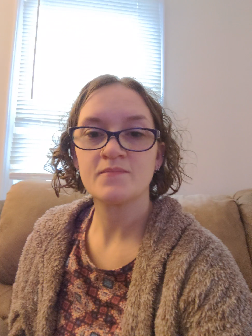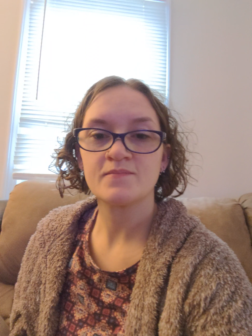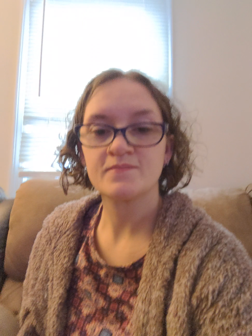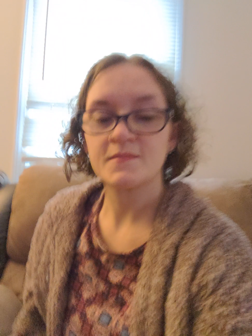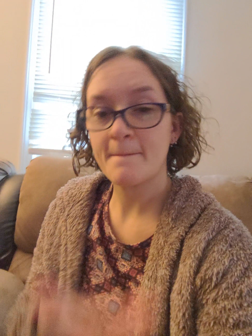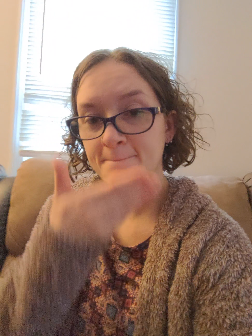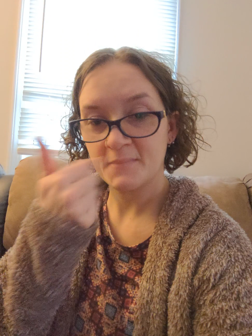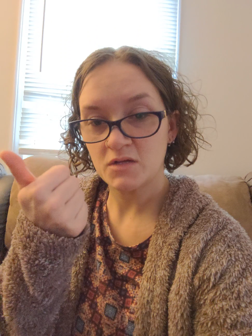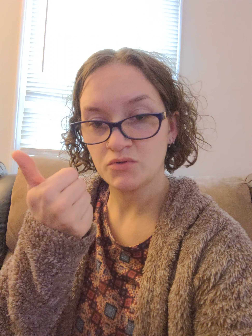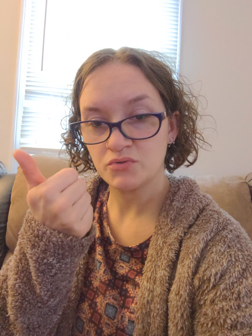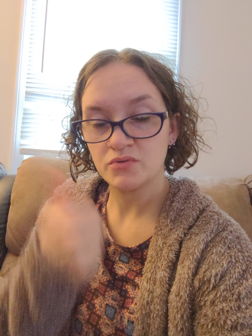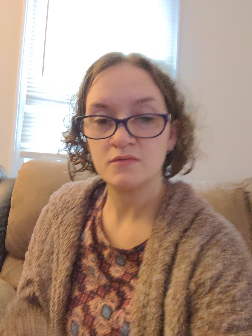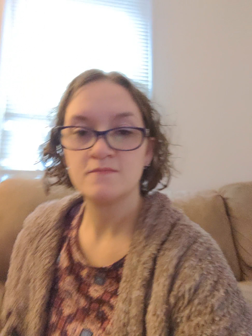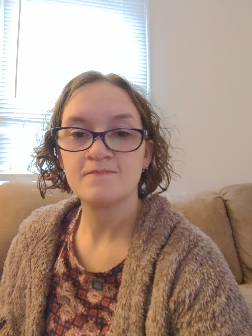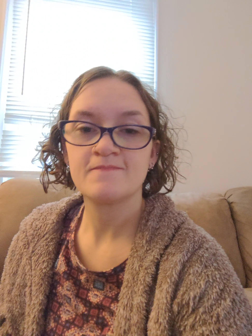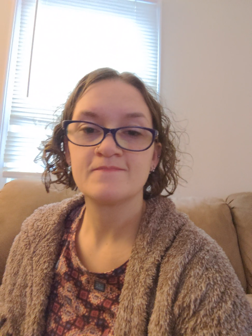better